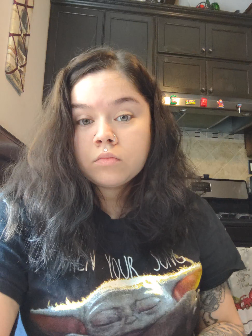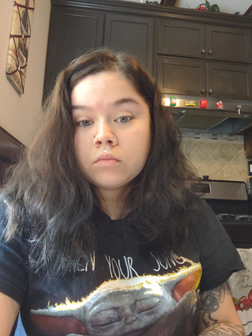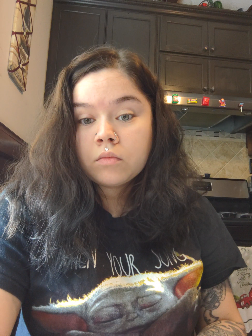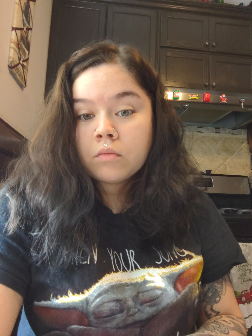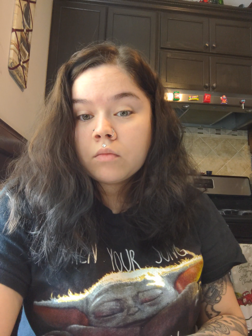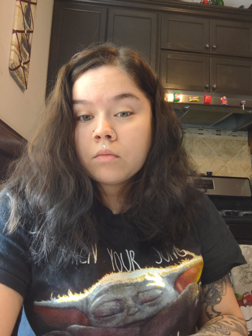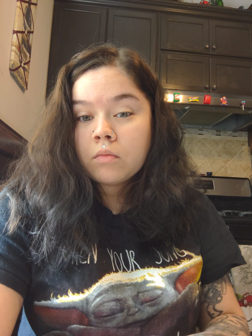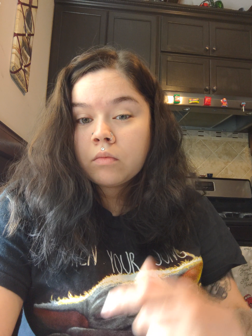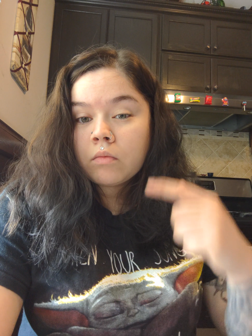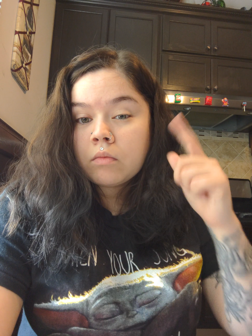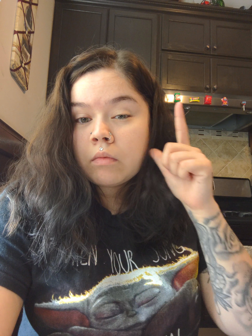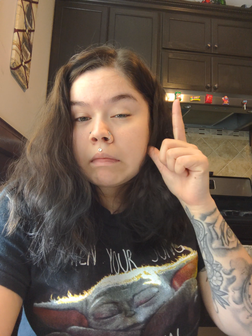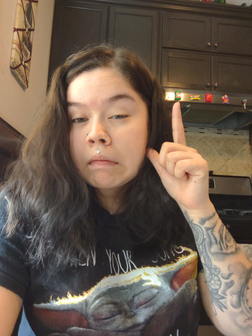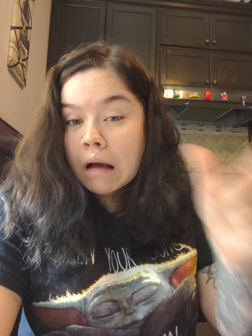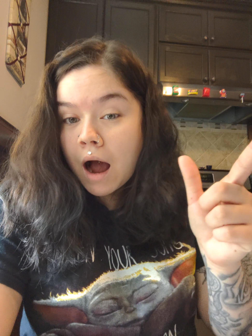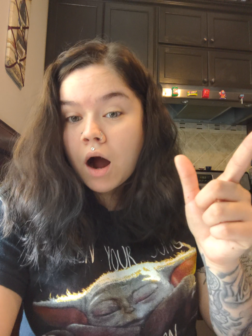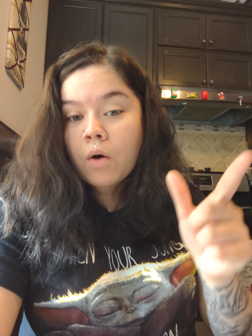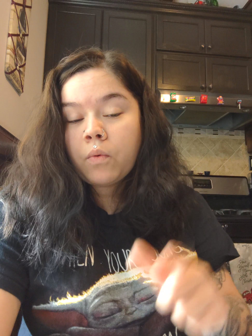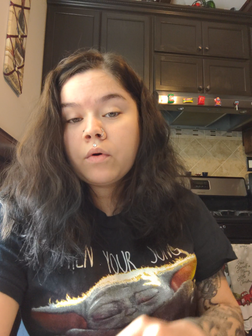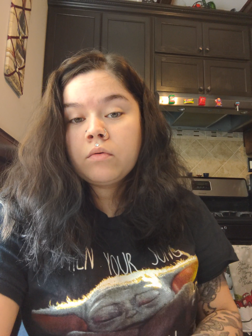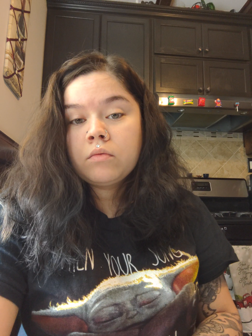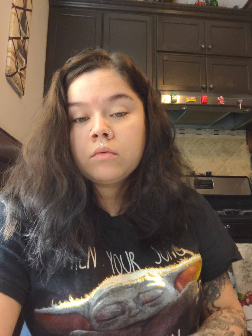loud